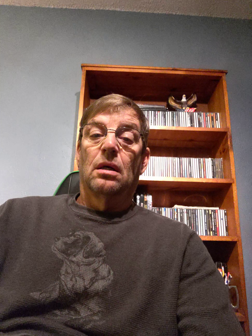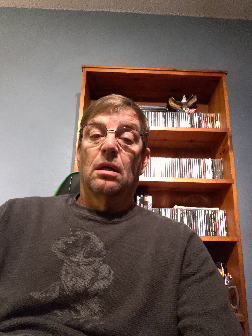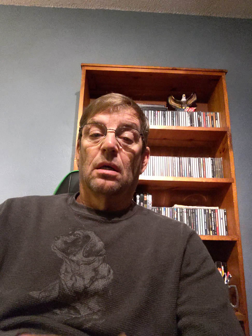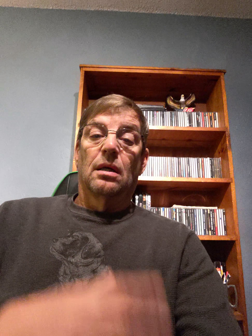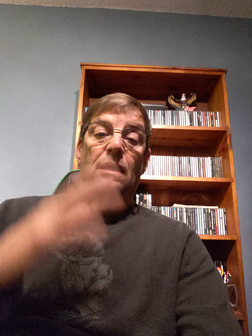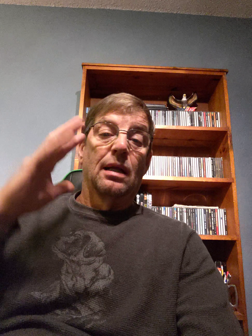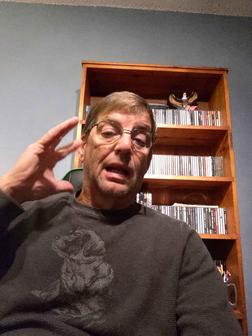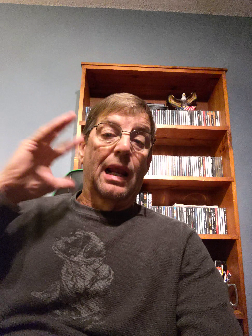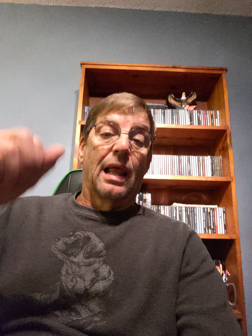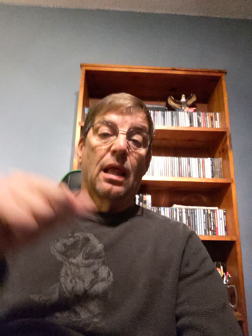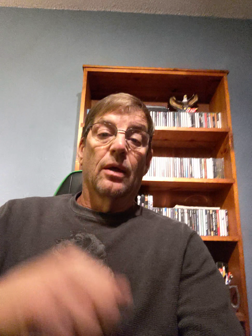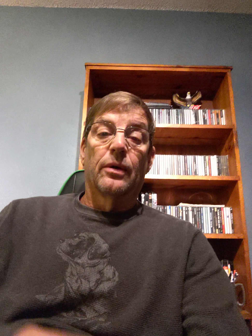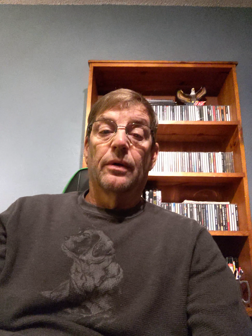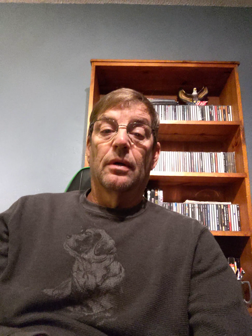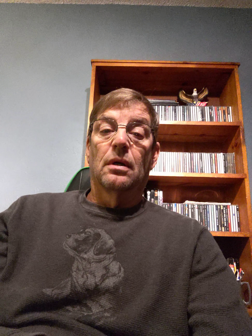loud